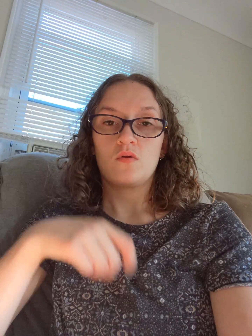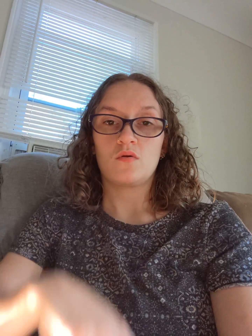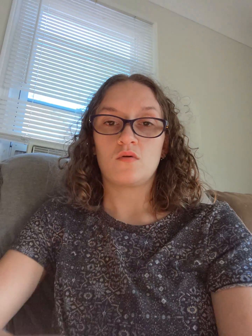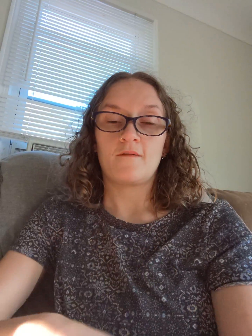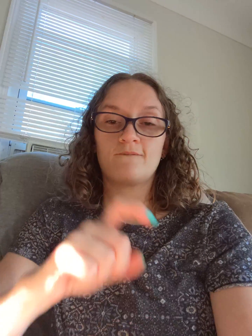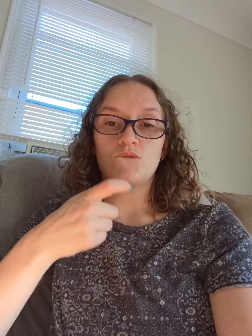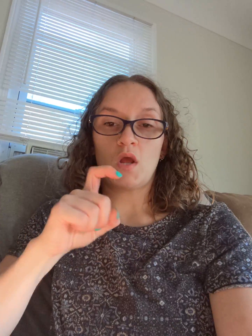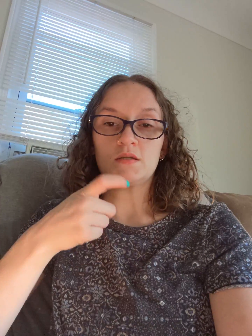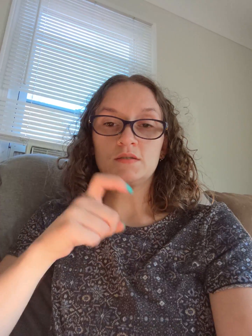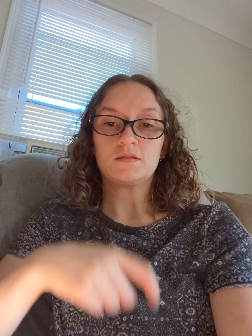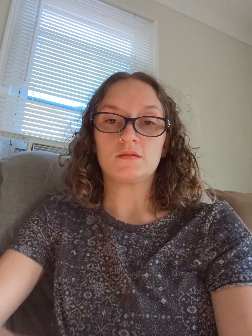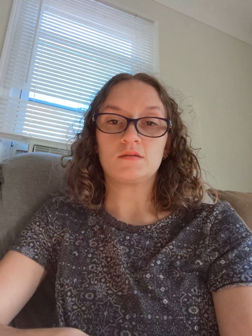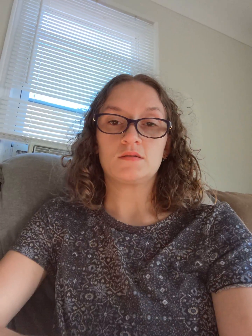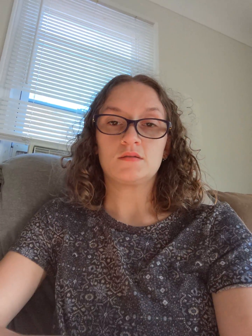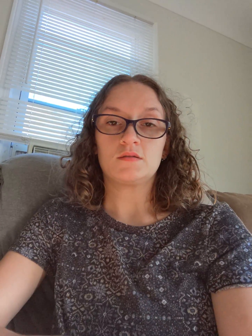friend